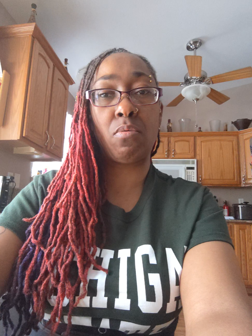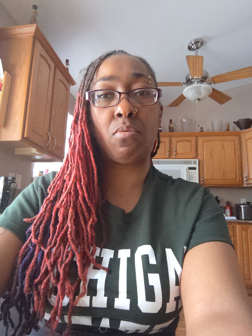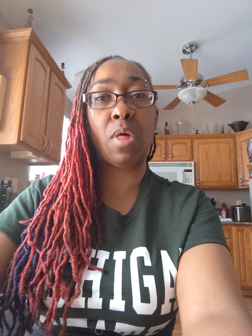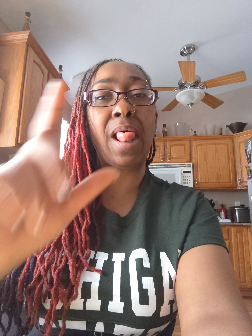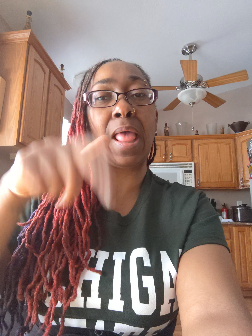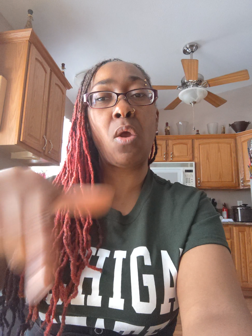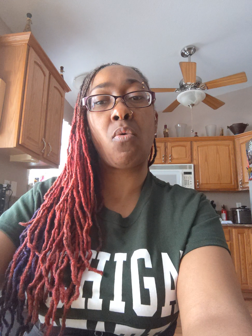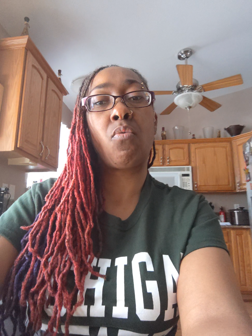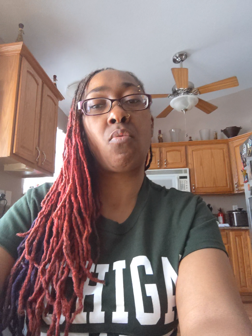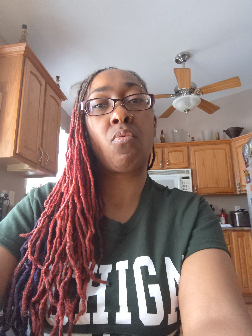later